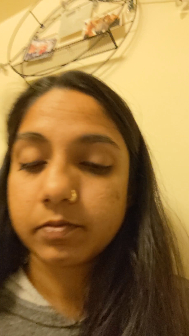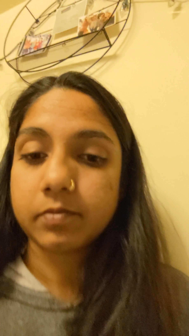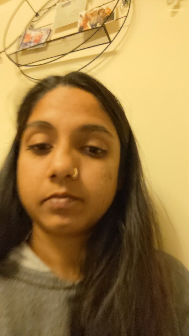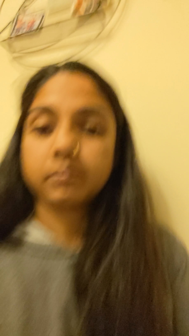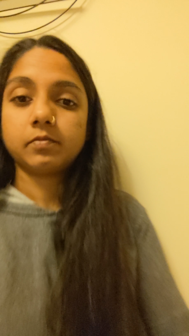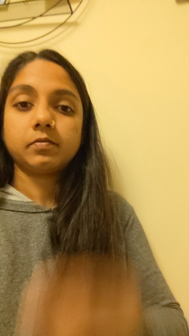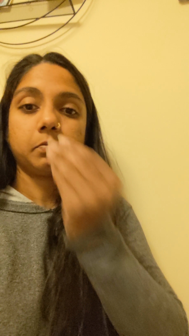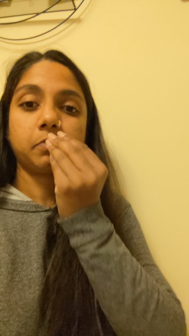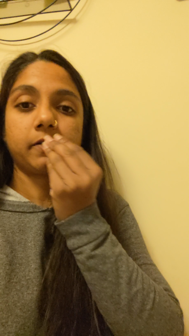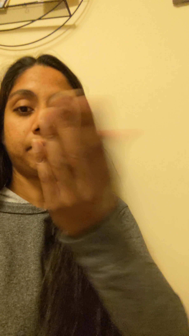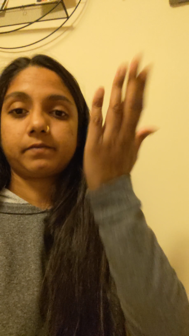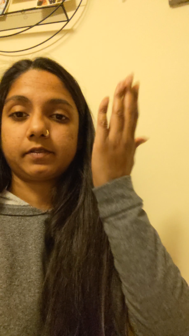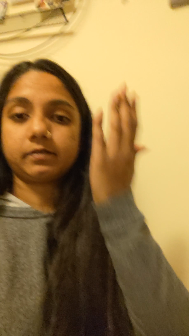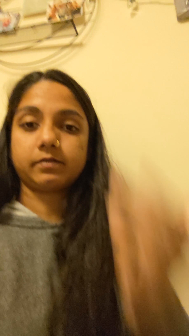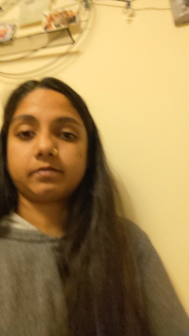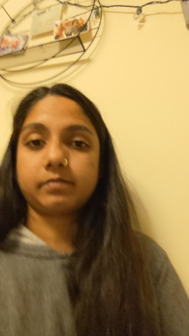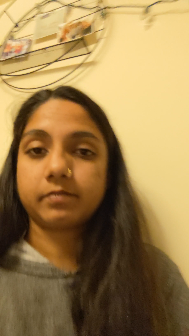breakfast